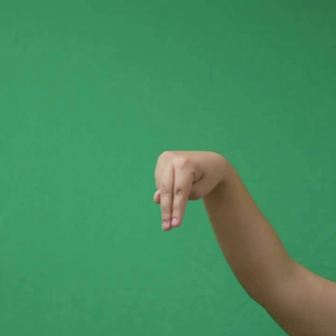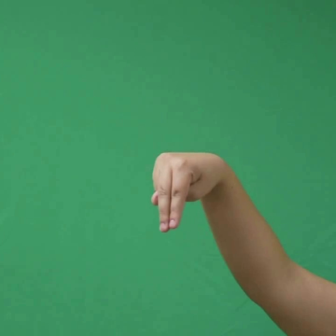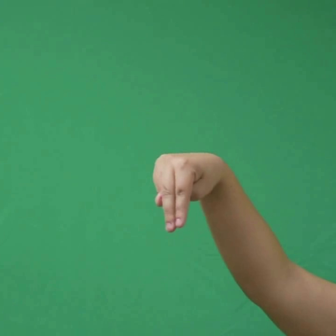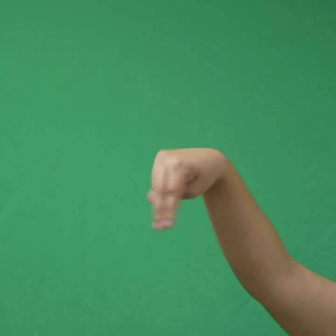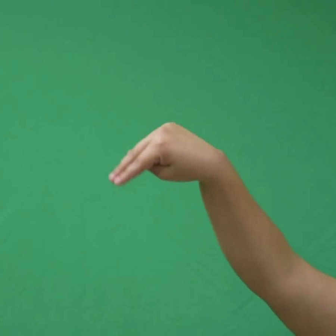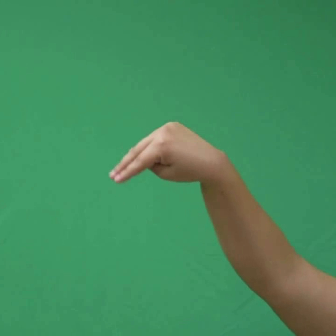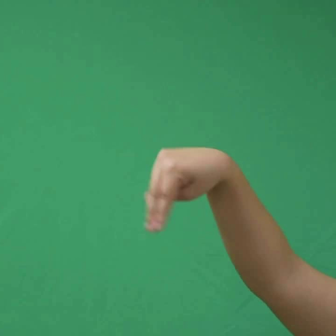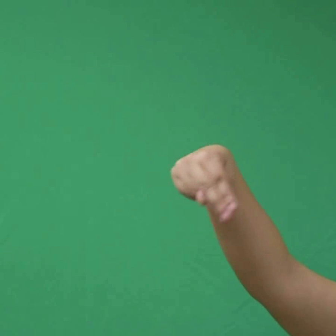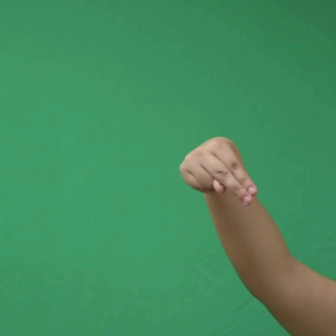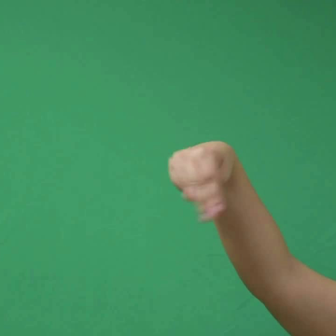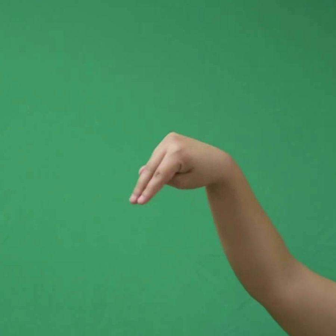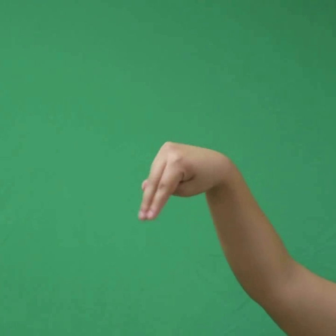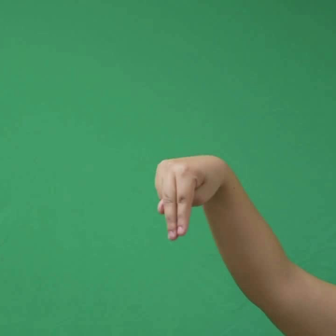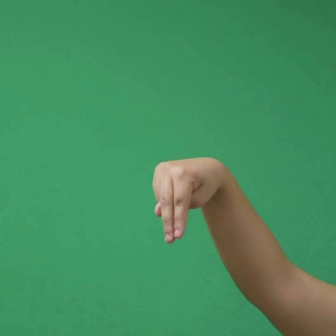Ñ